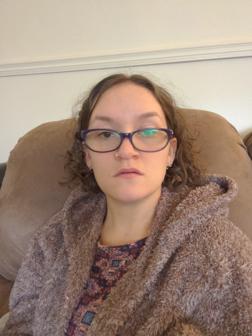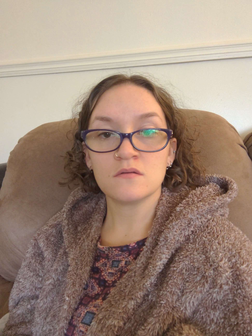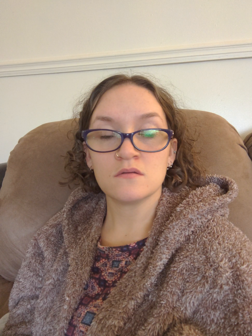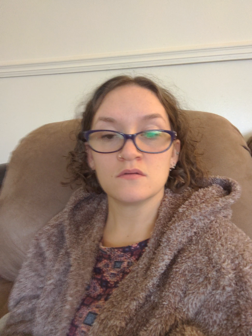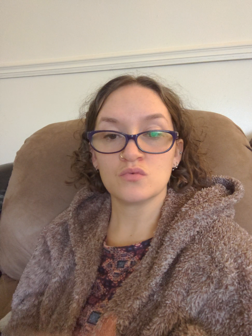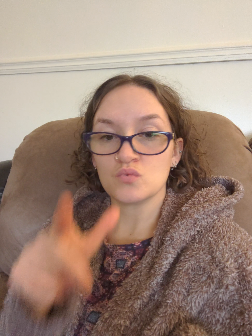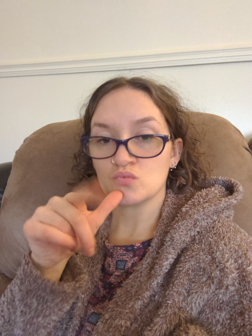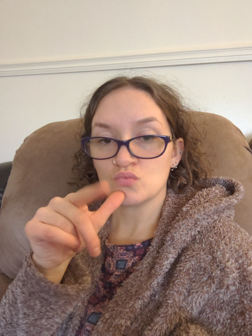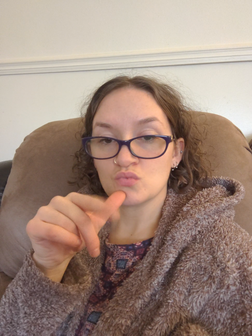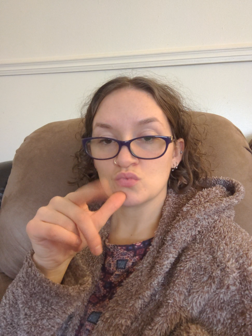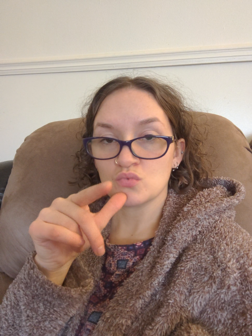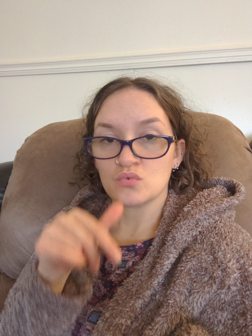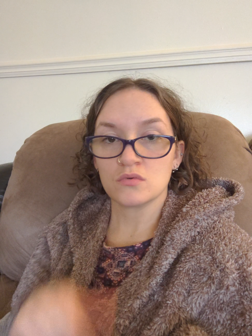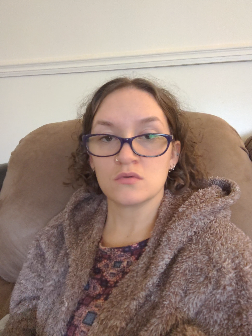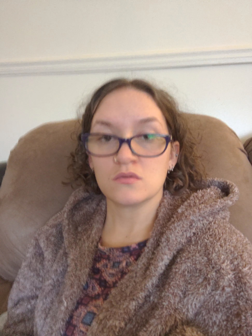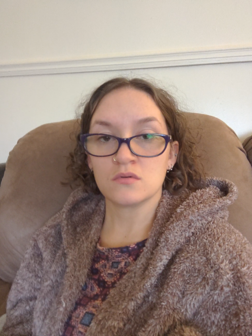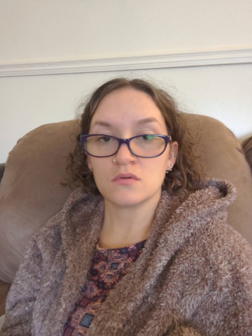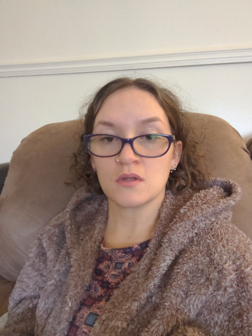who